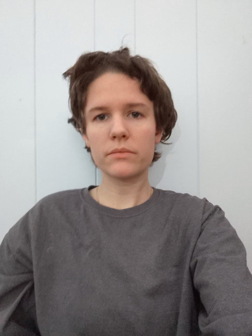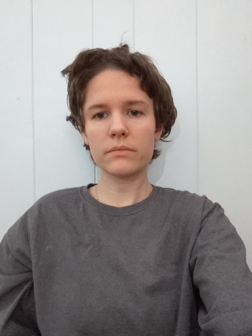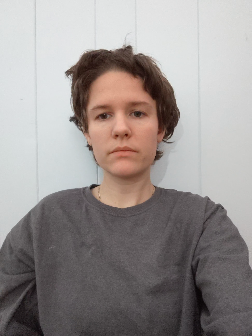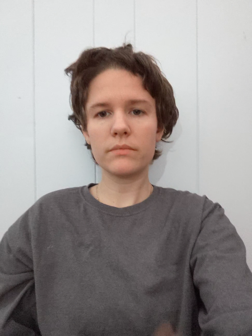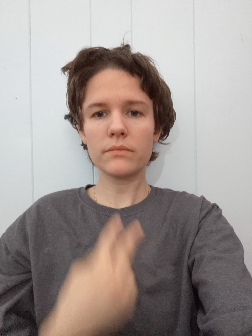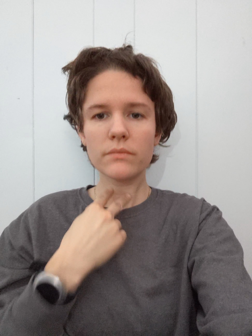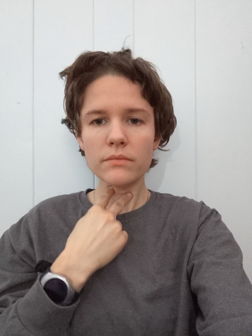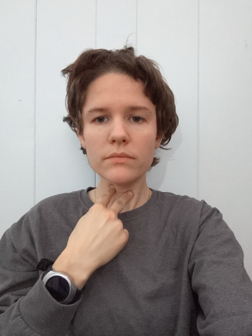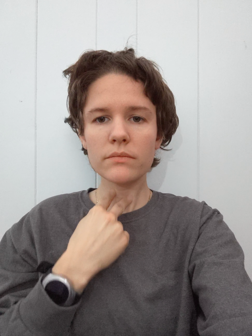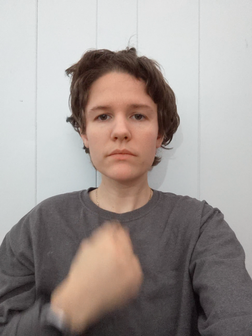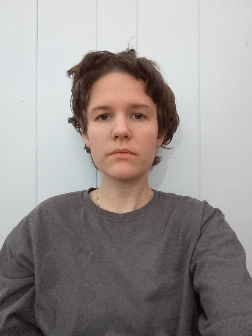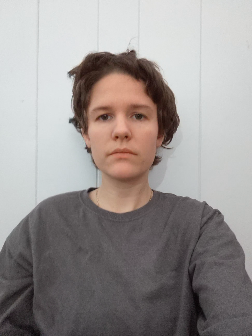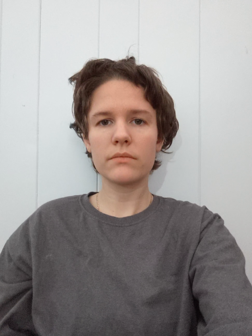stuck